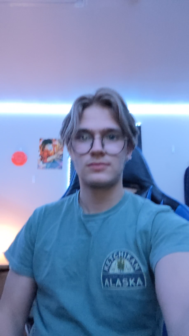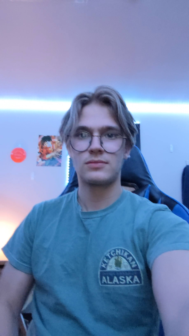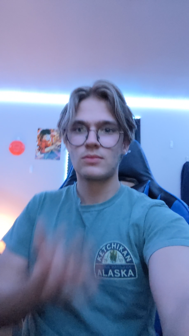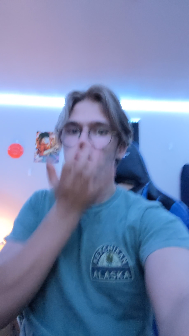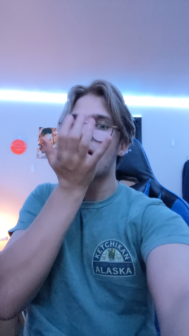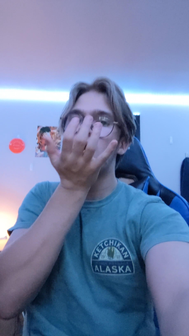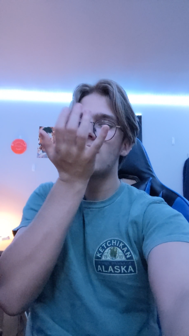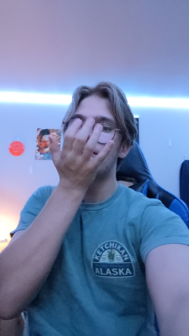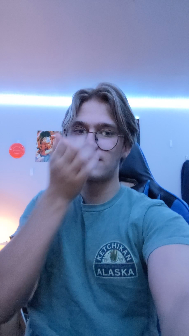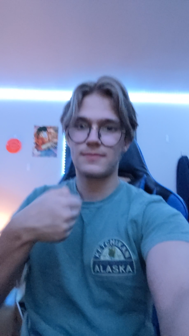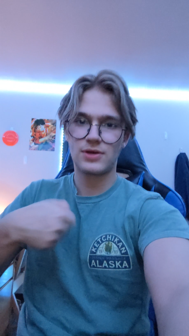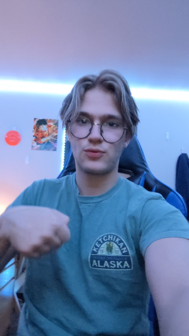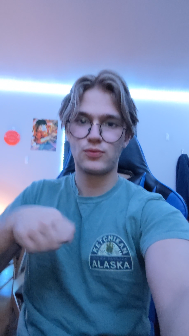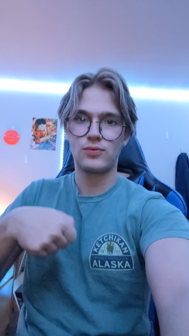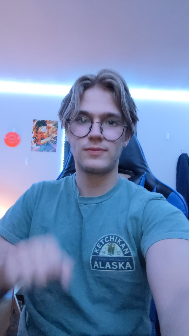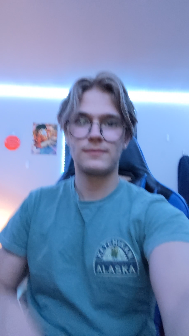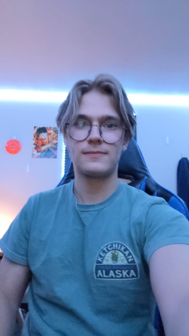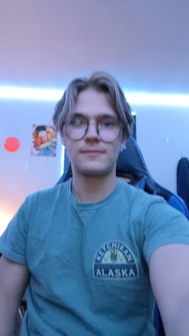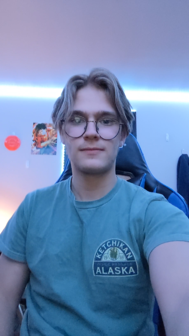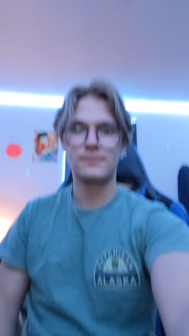lawn mower